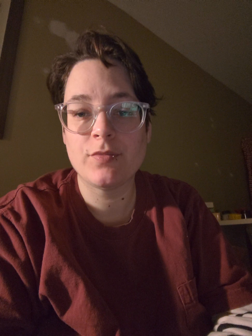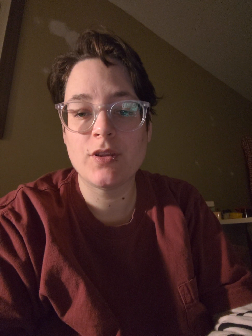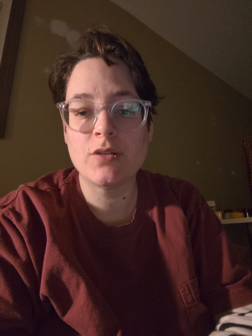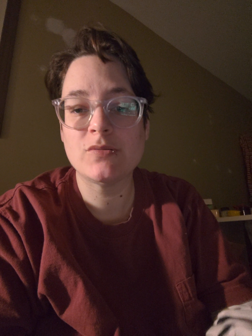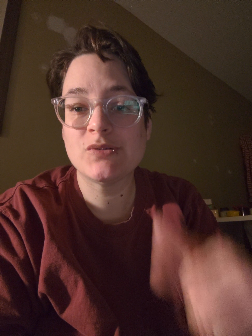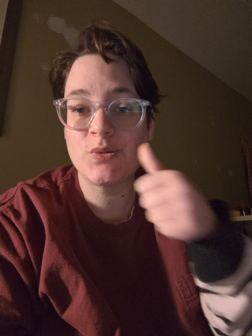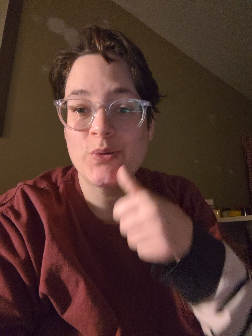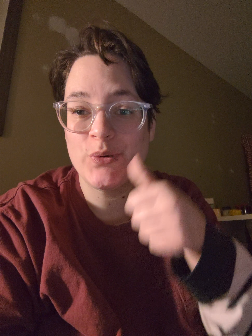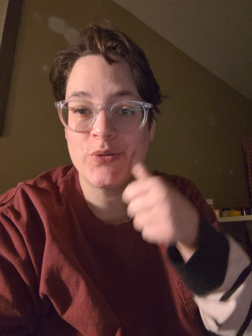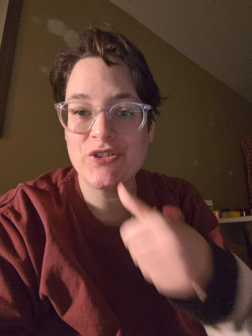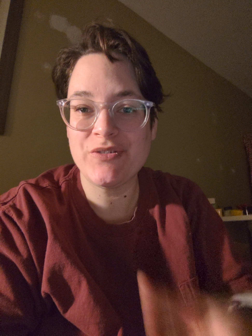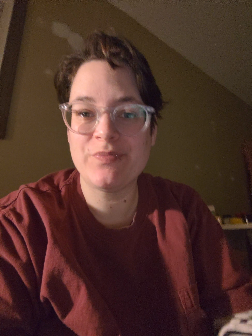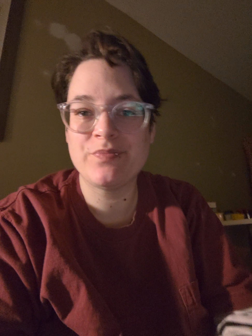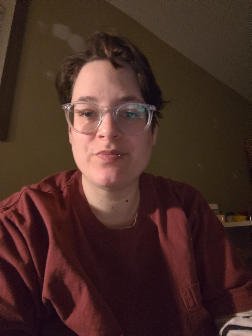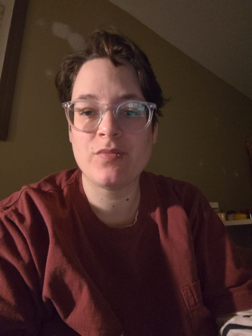girl